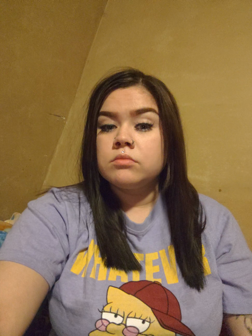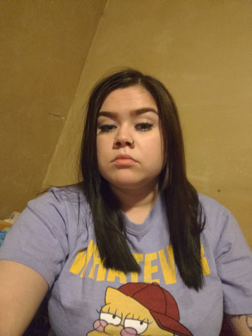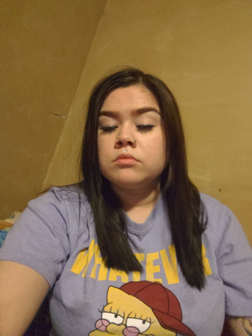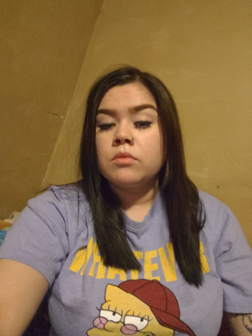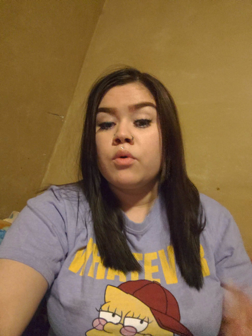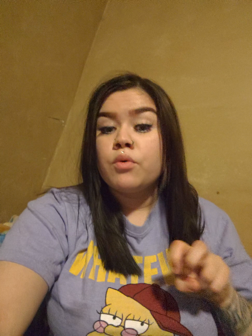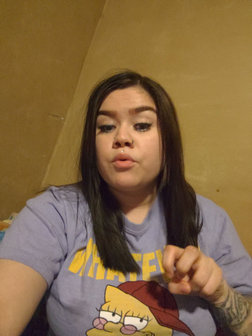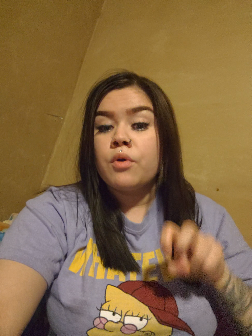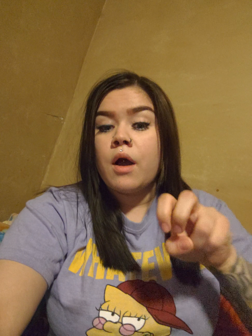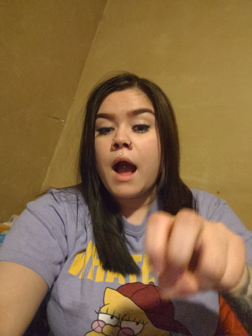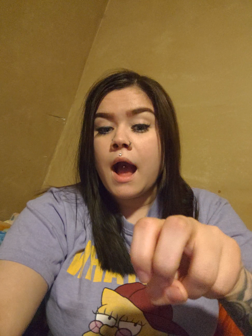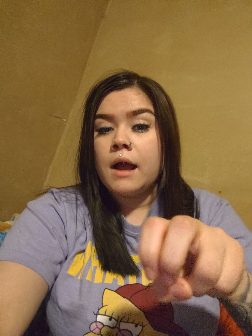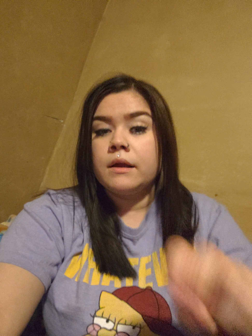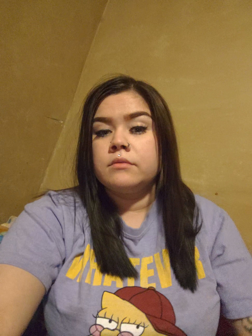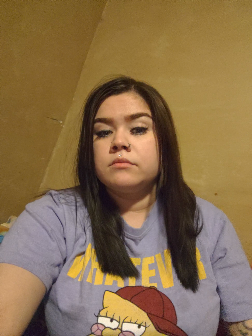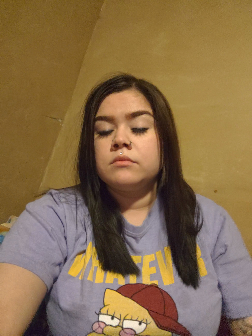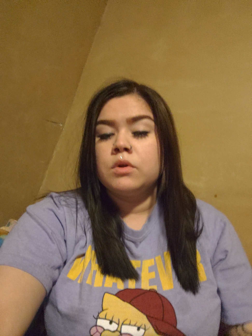ride